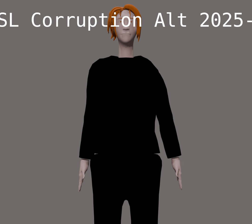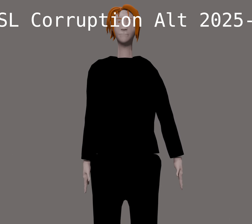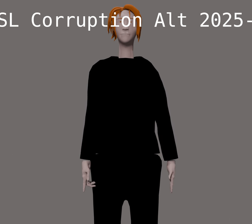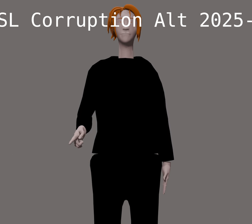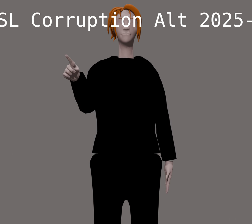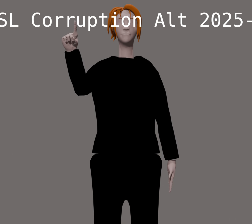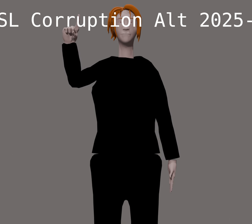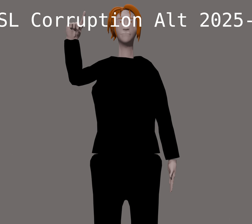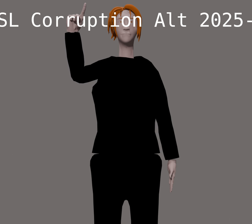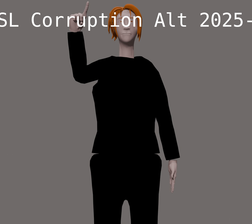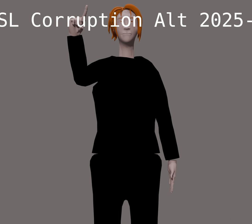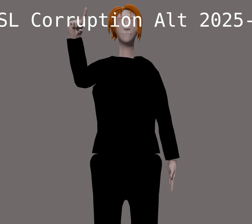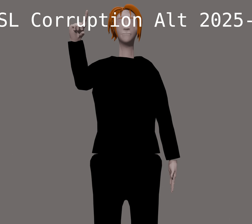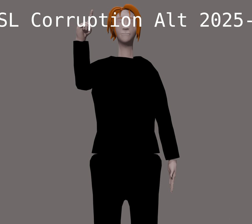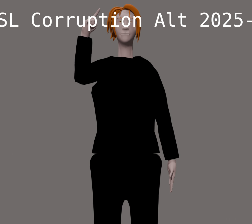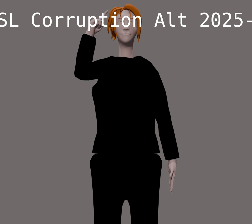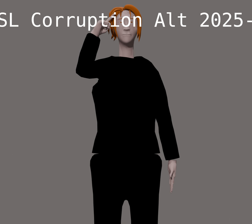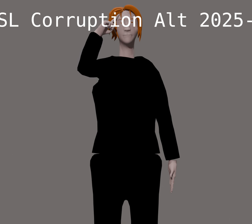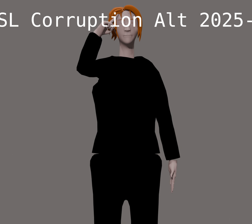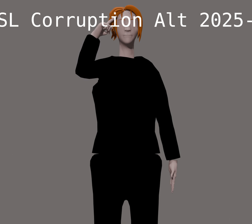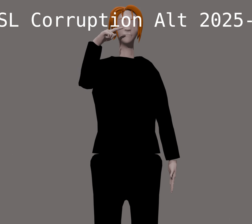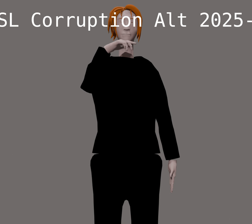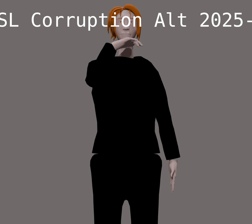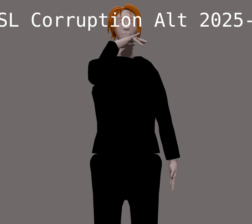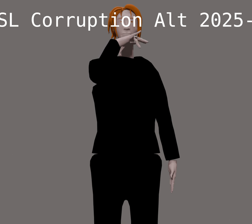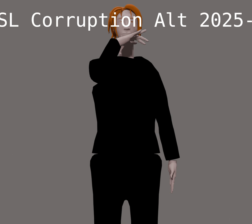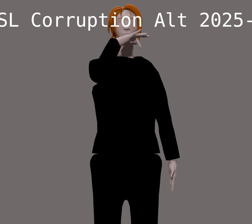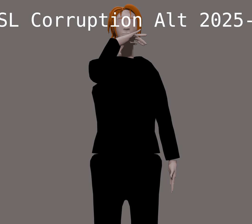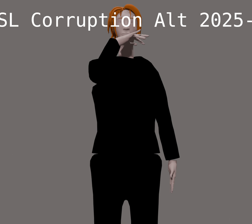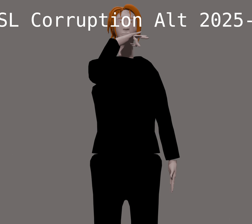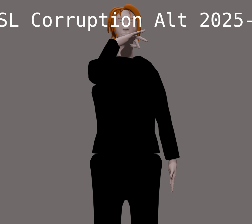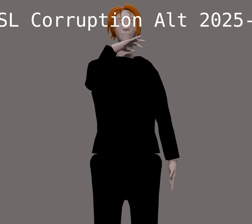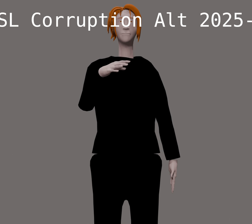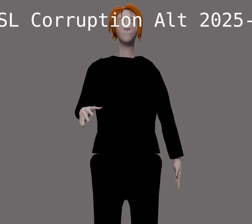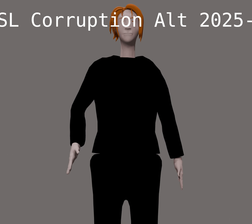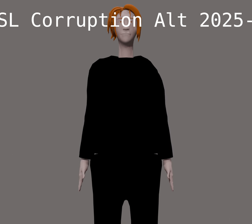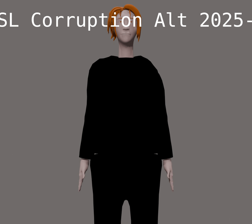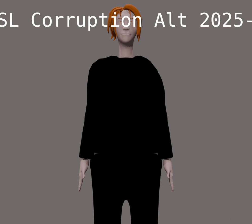Corruption